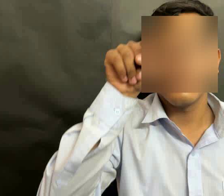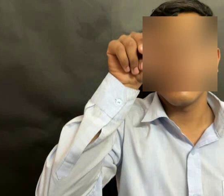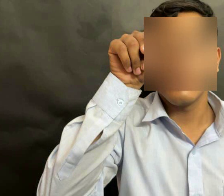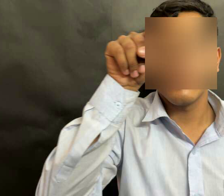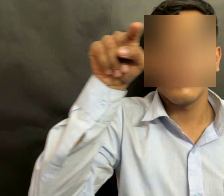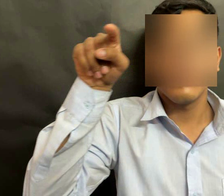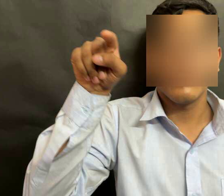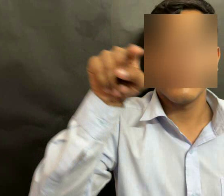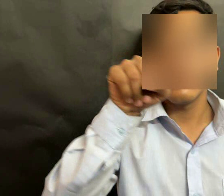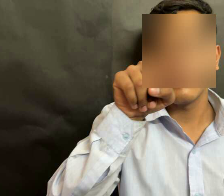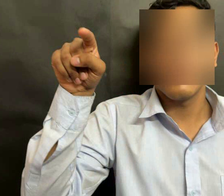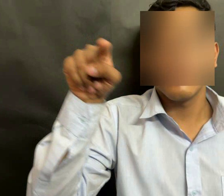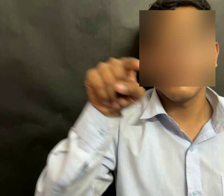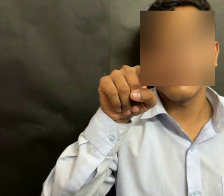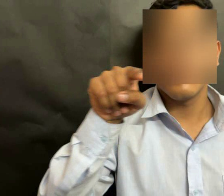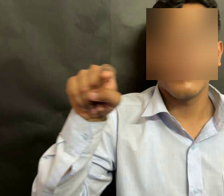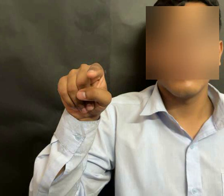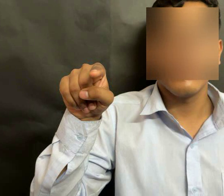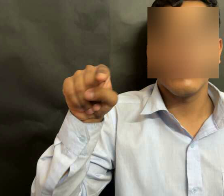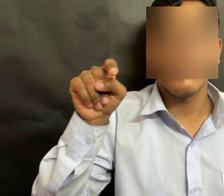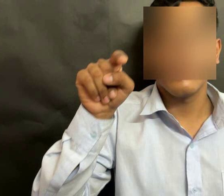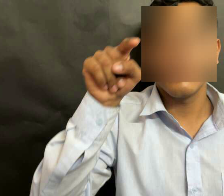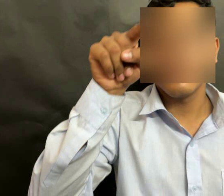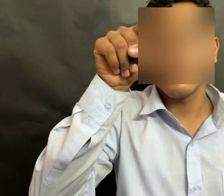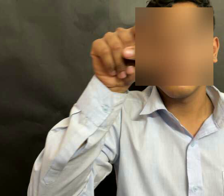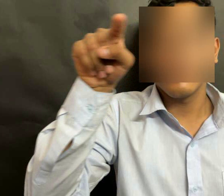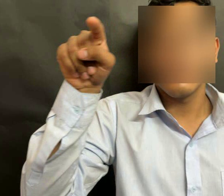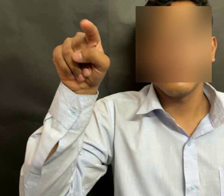Z